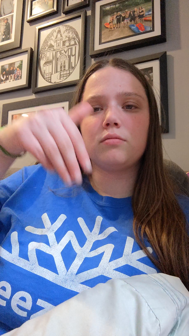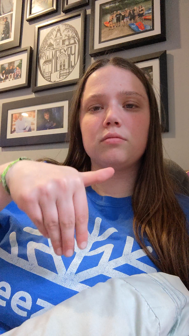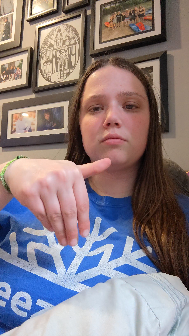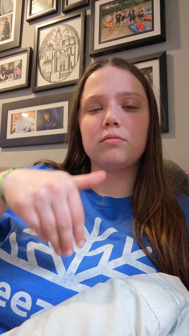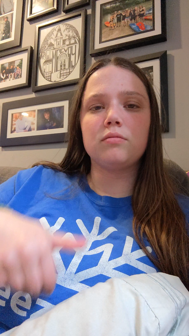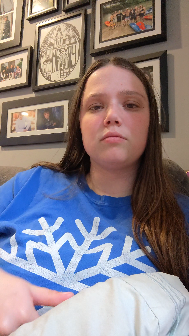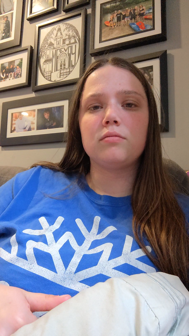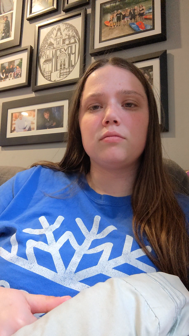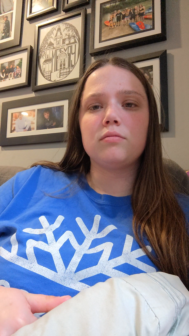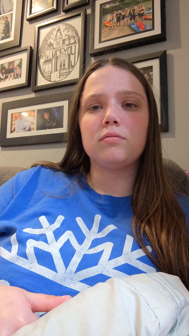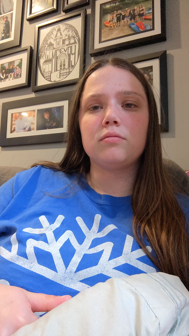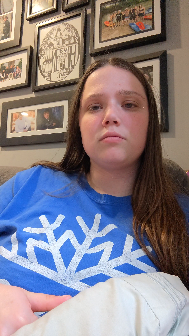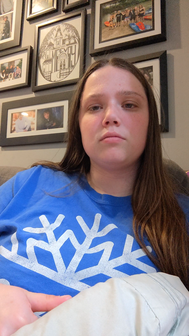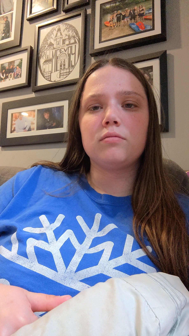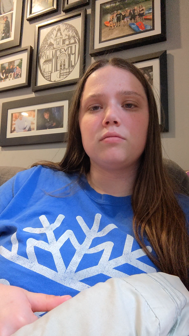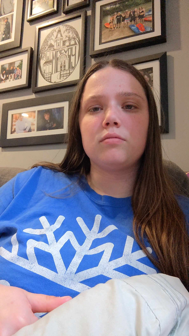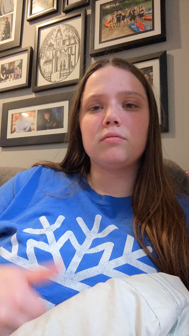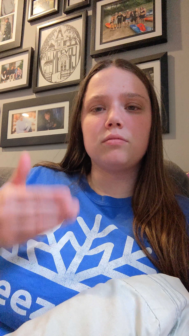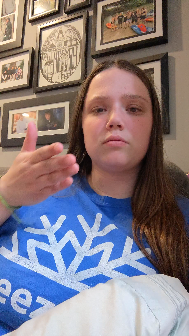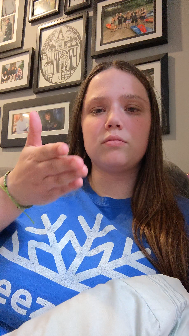oven